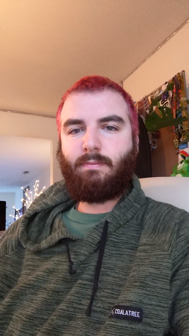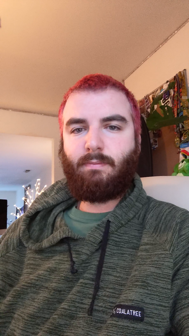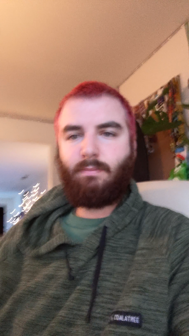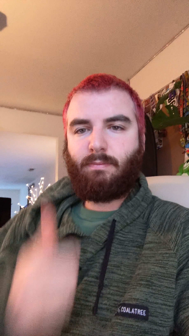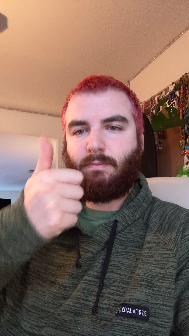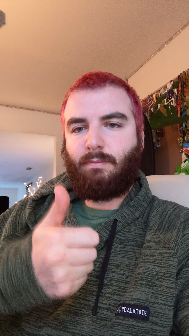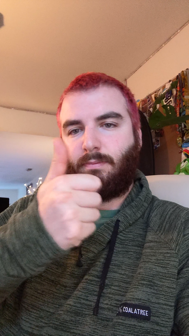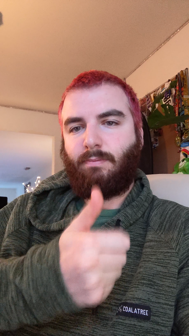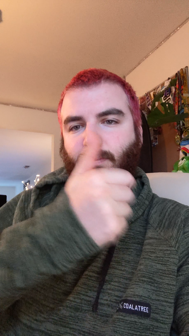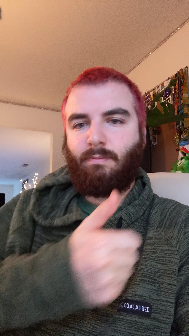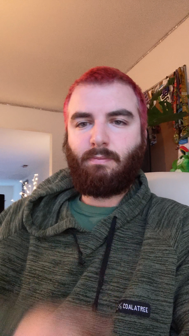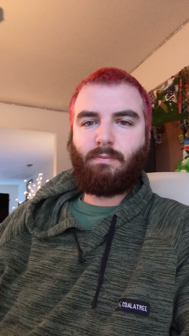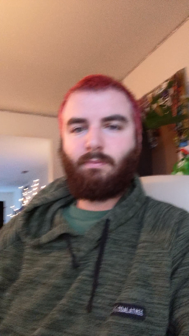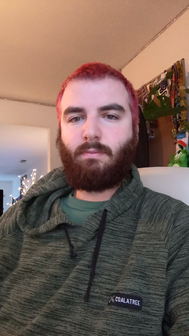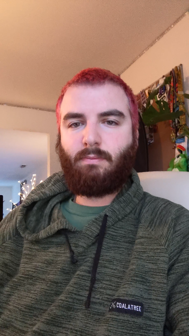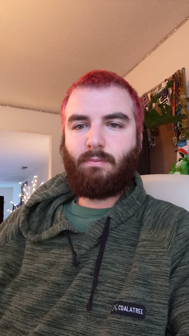each